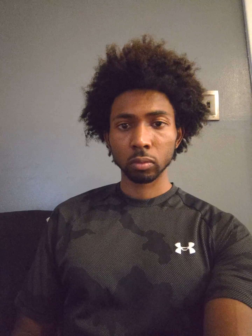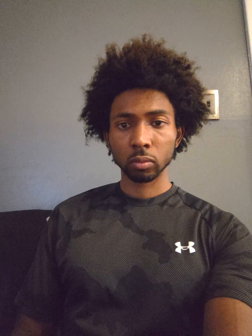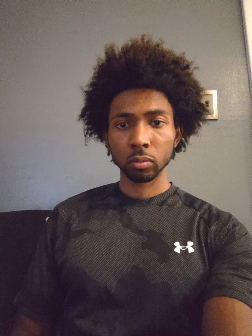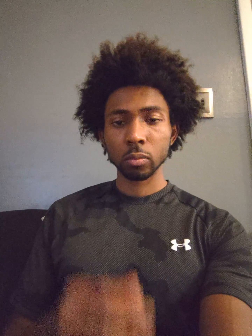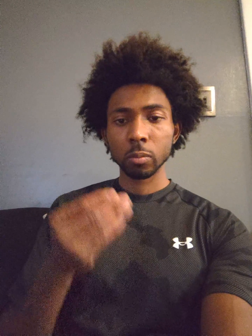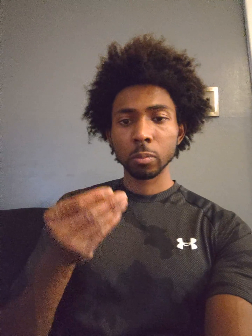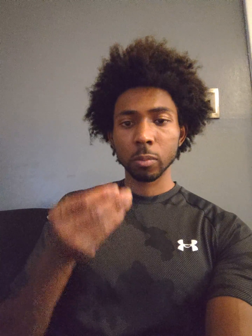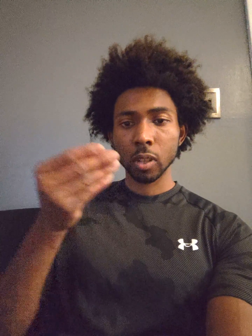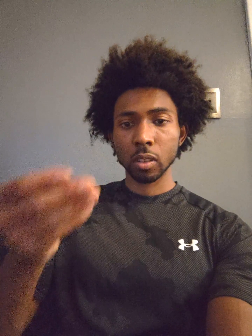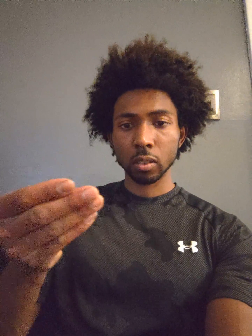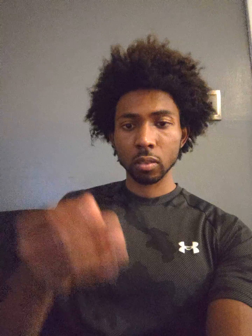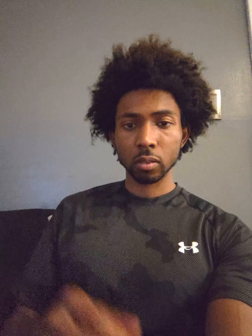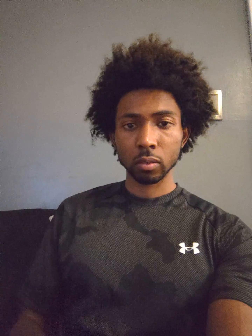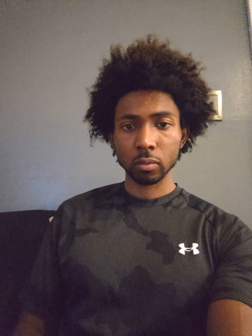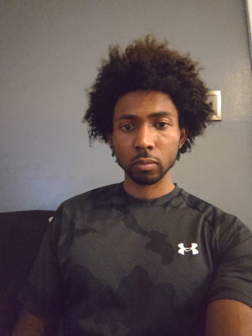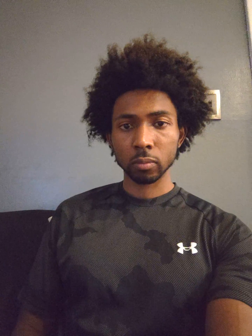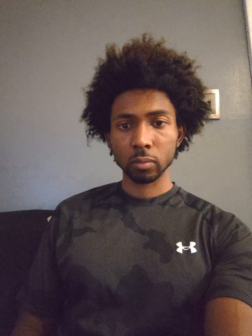buy